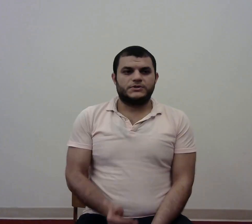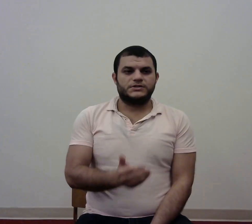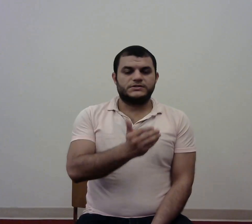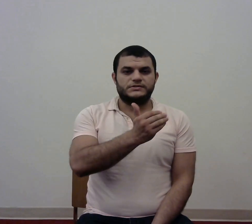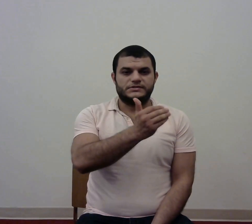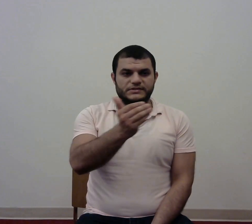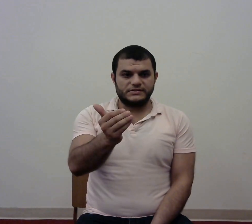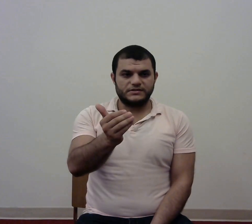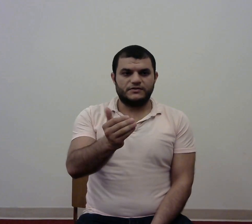siz